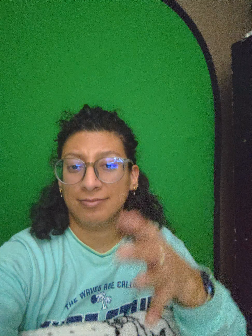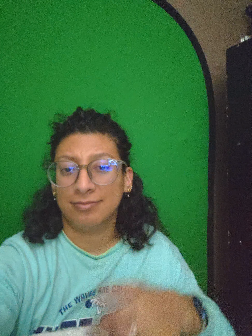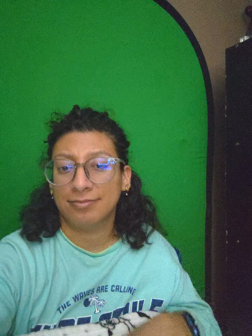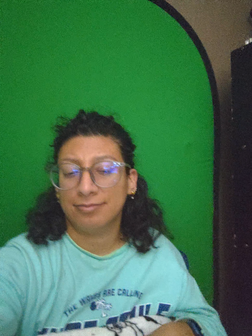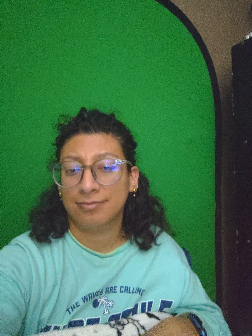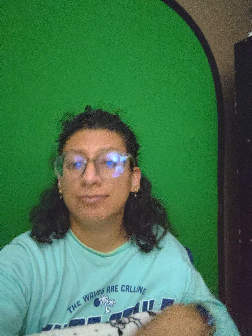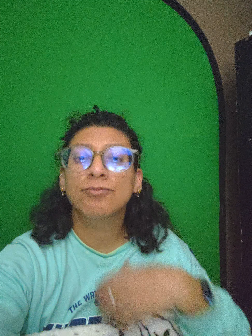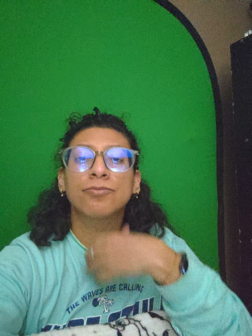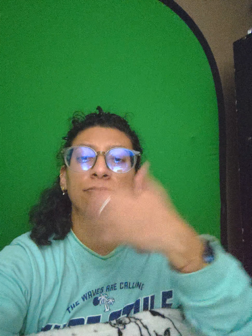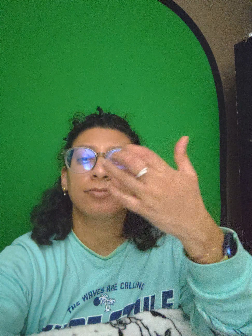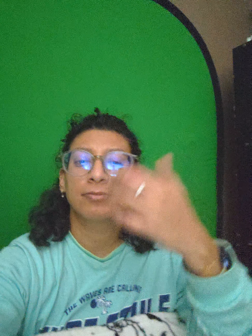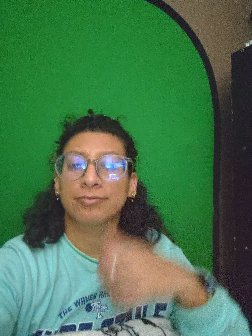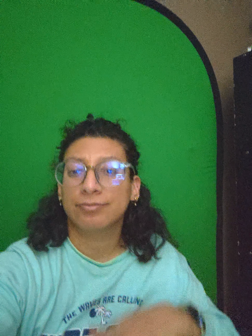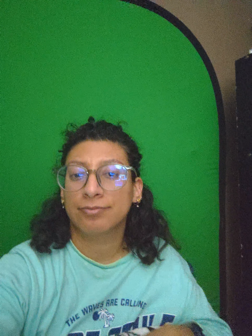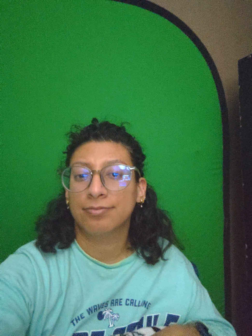giraffe